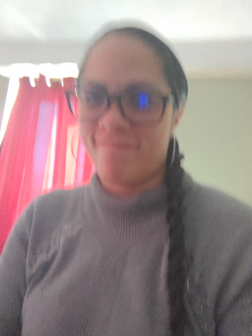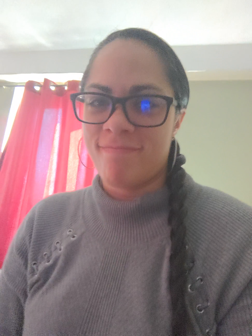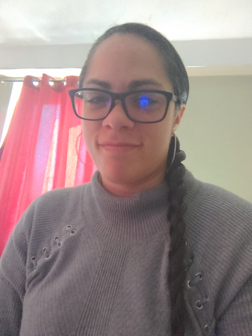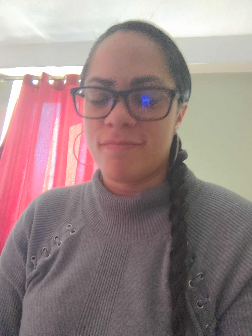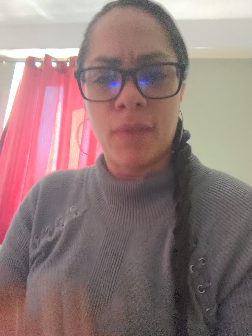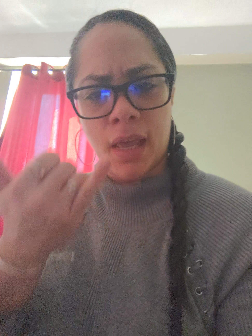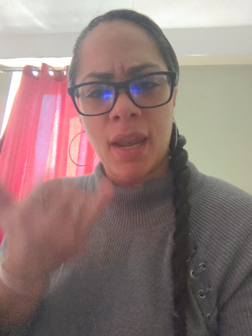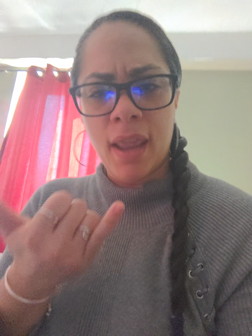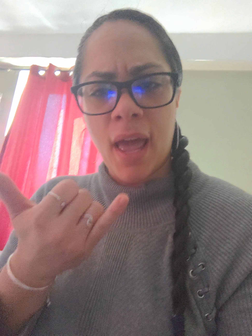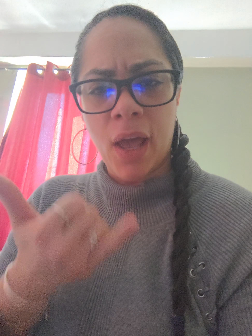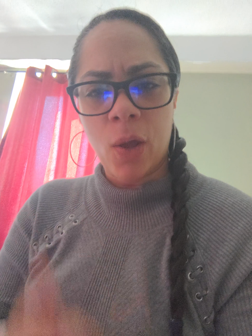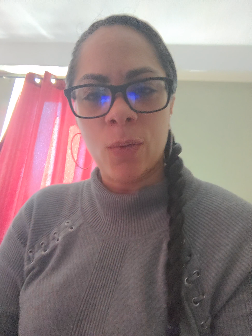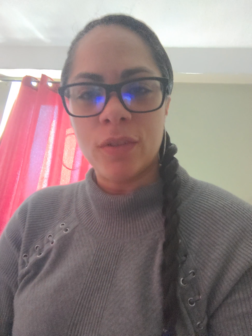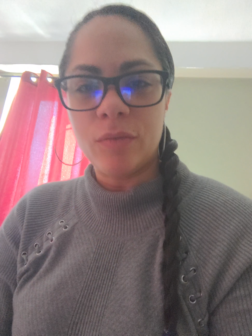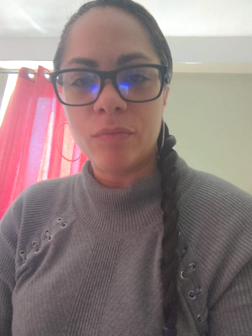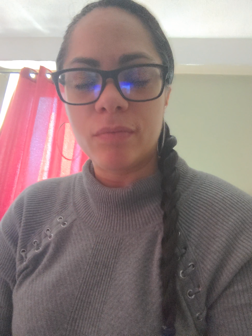now